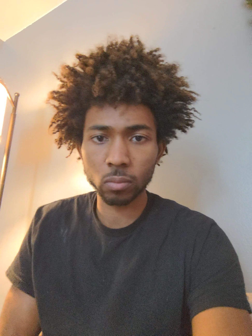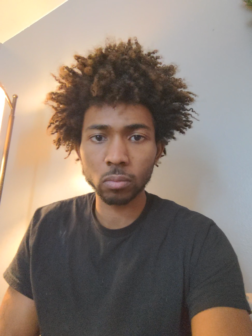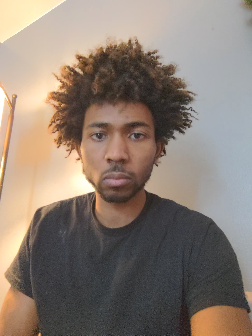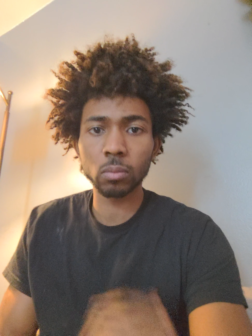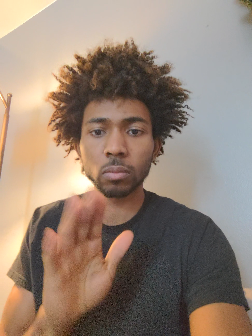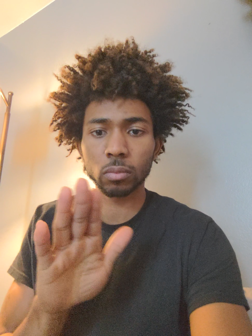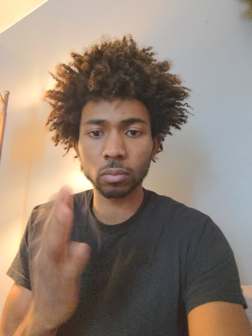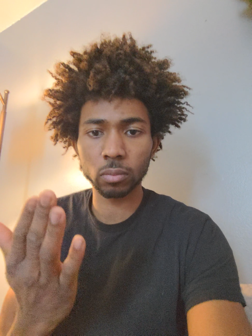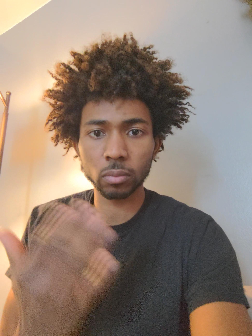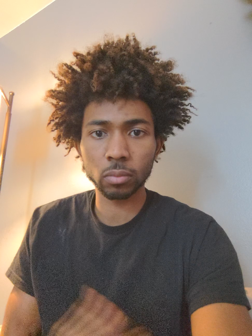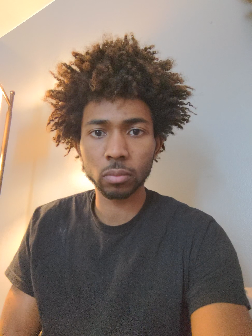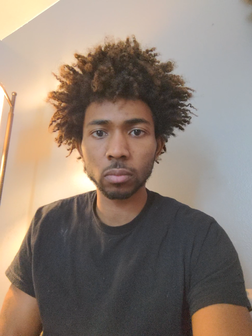book